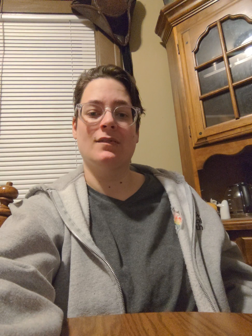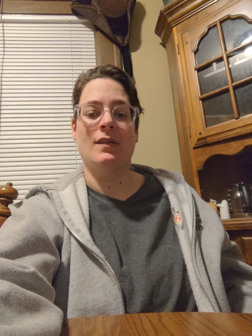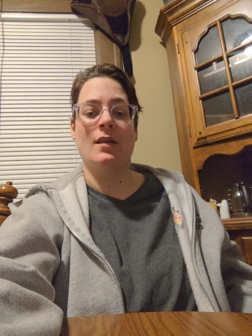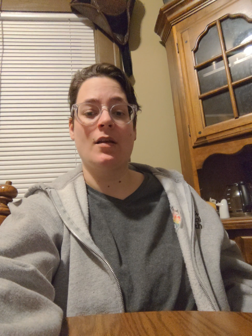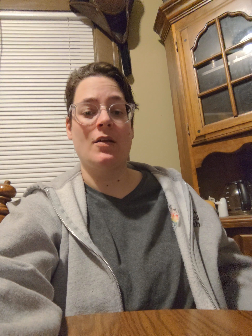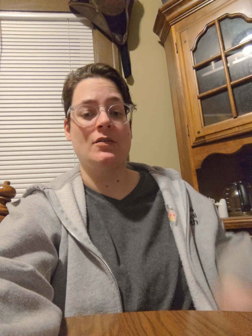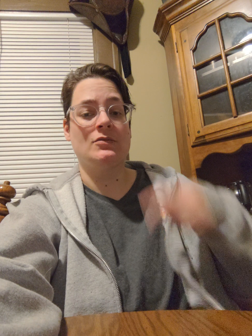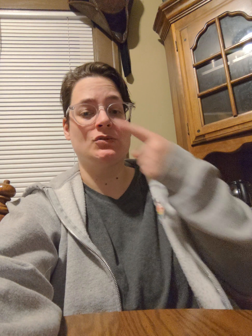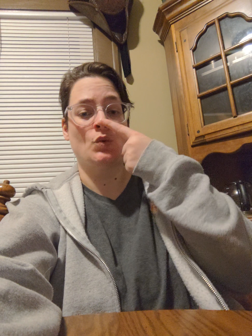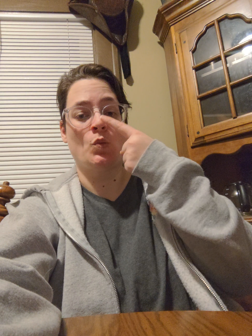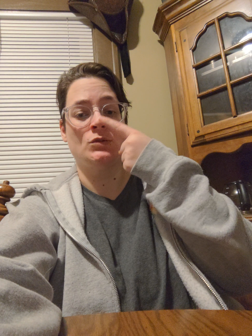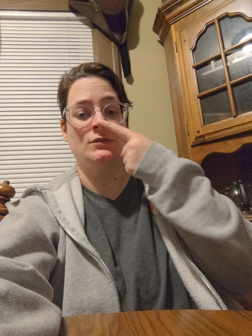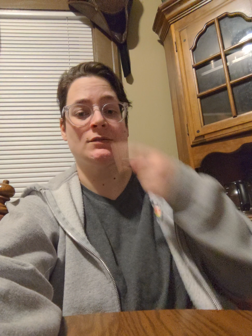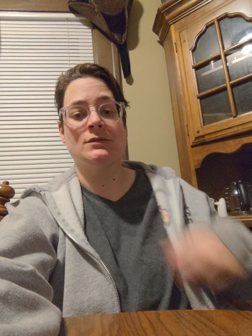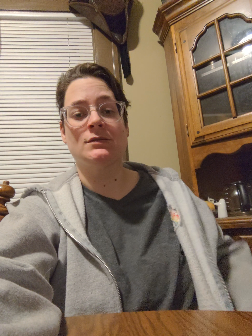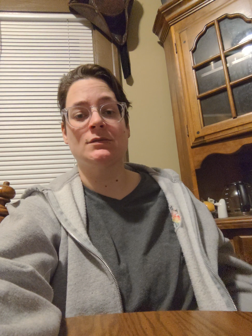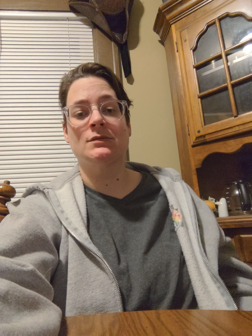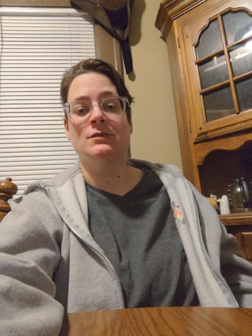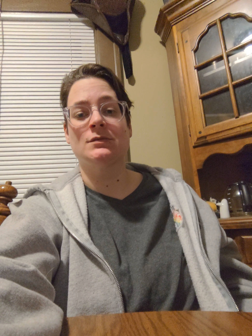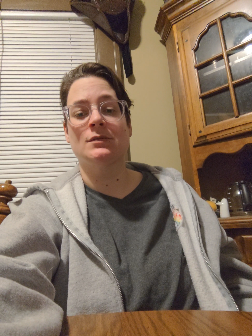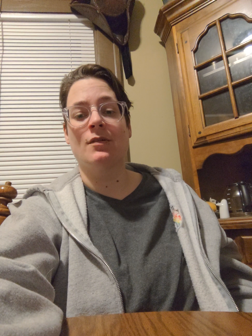nose